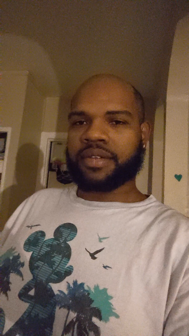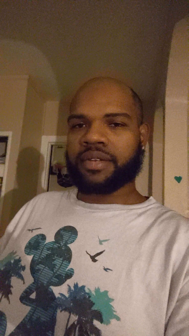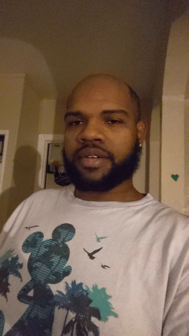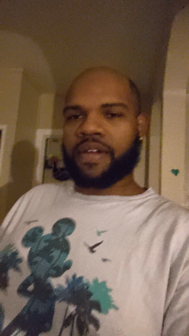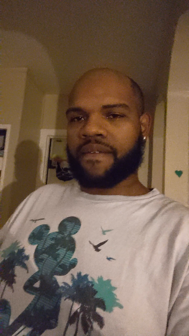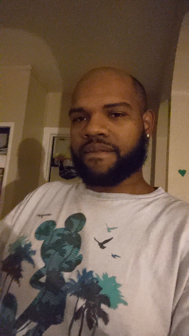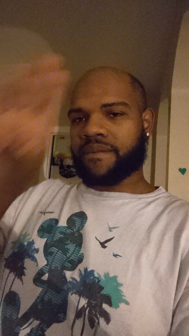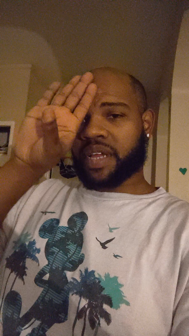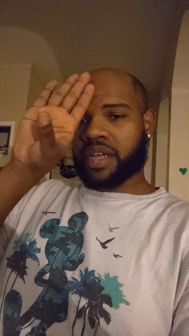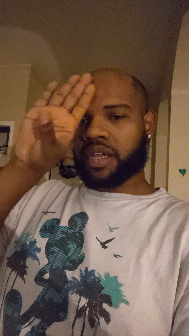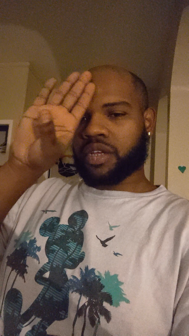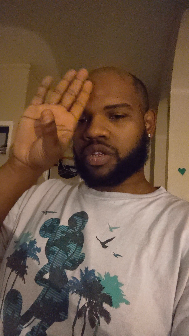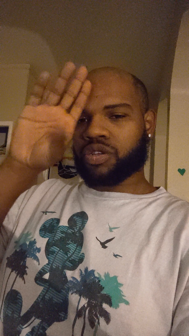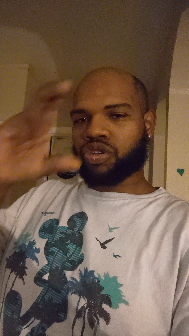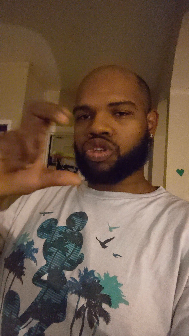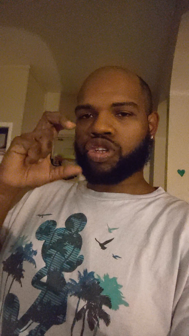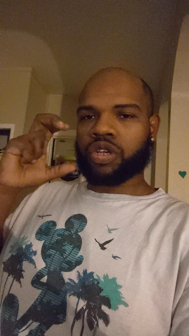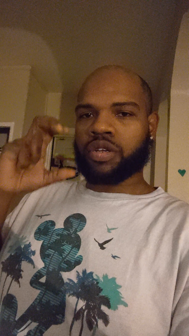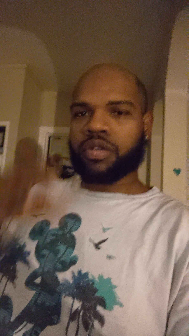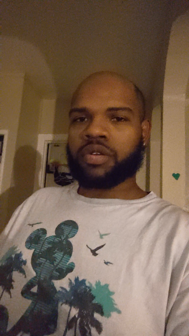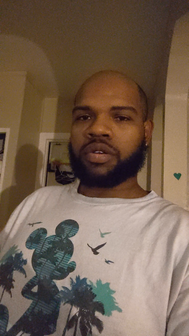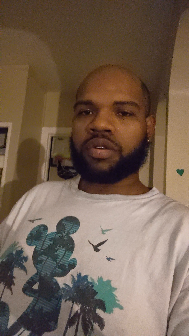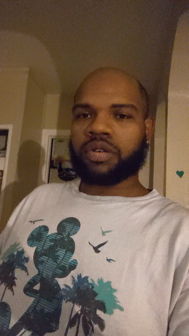fire truck